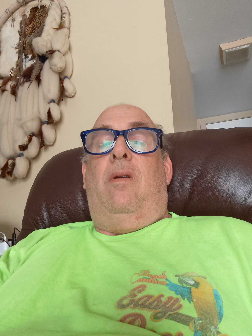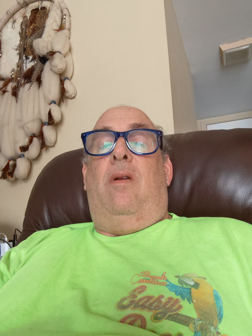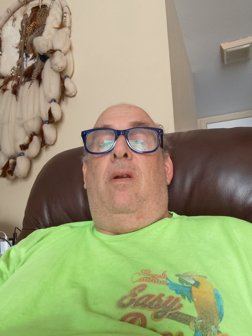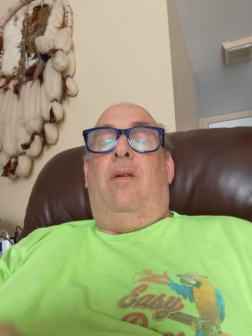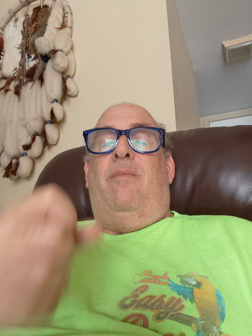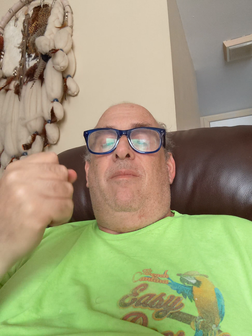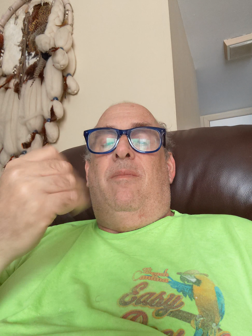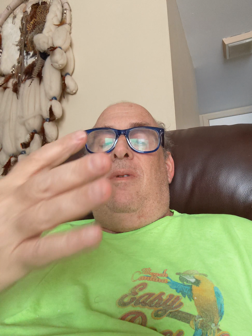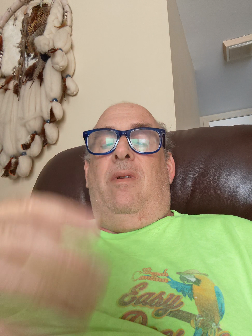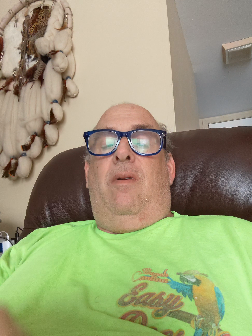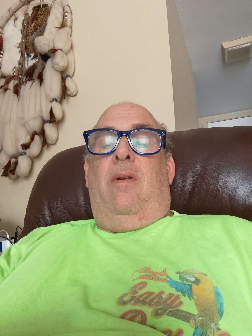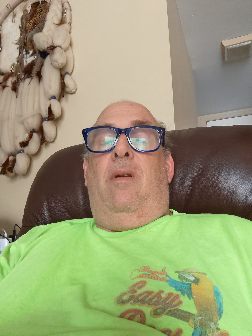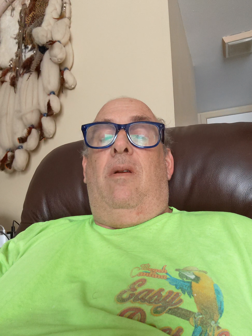many